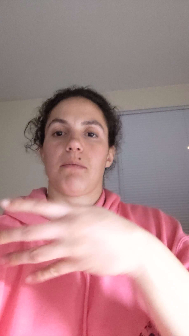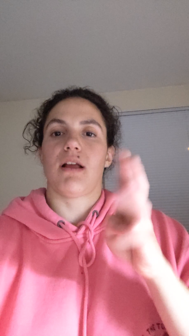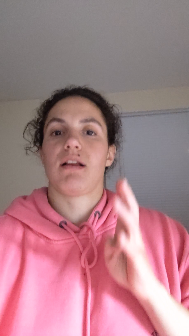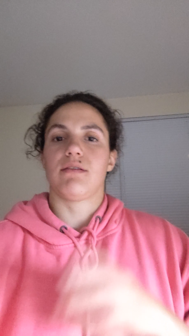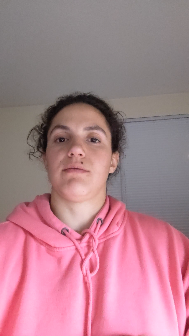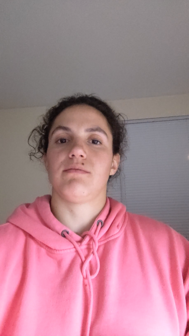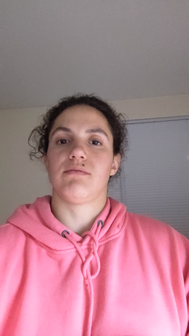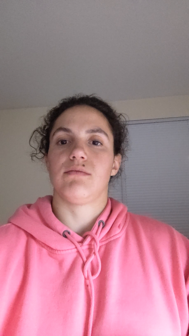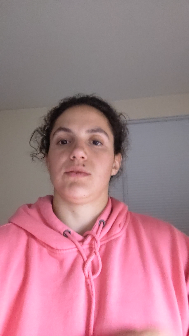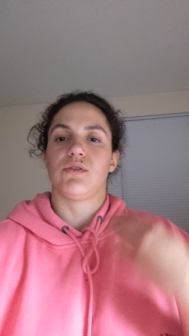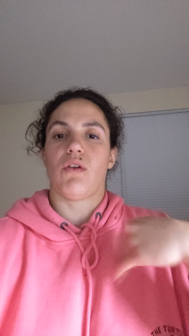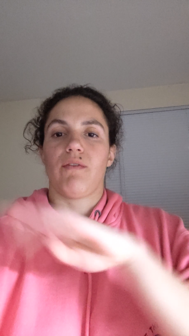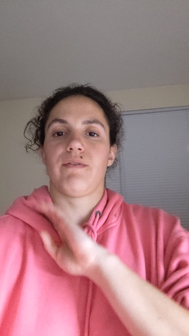scarf